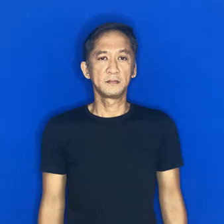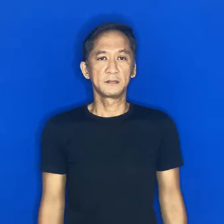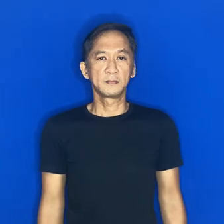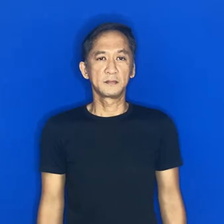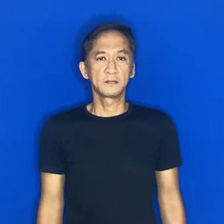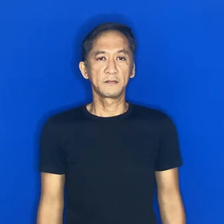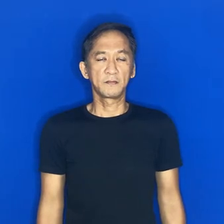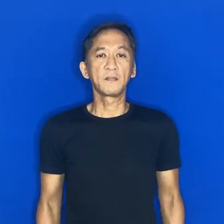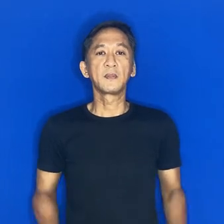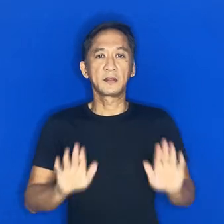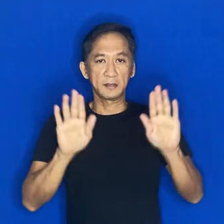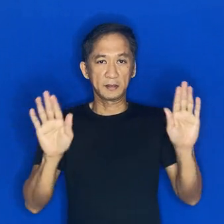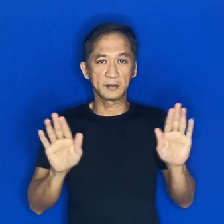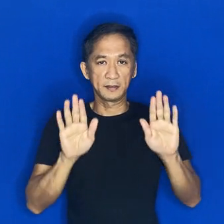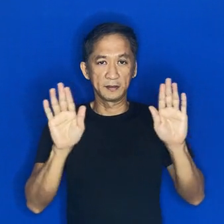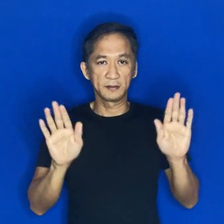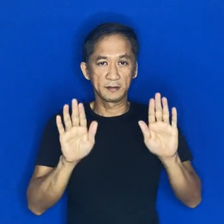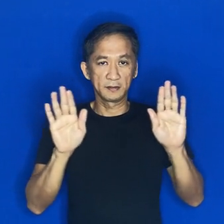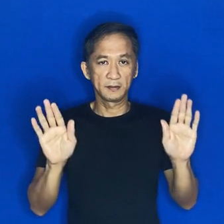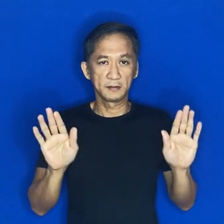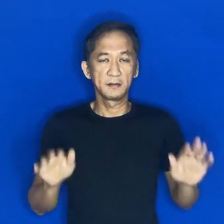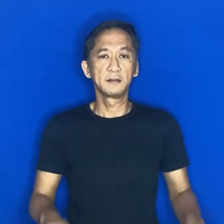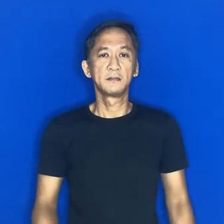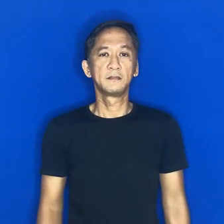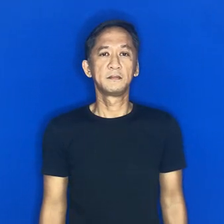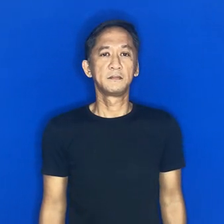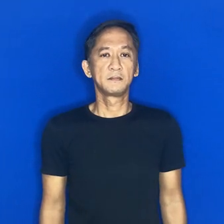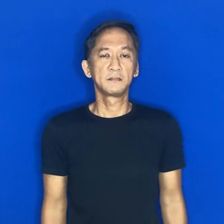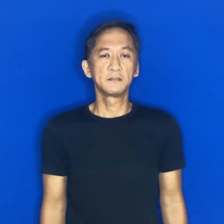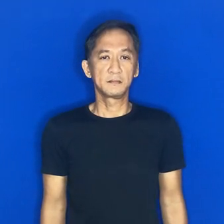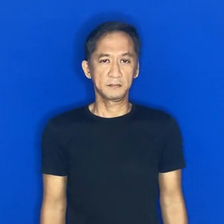sunday